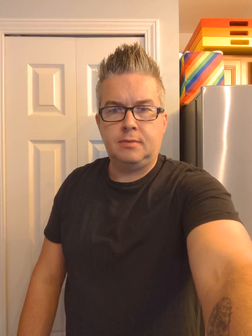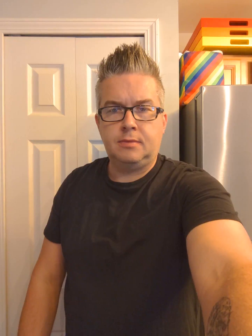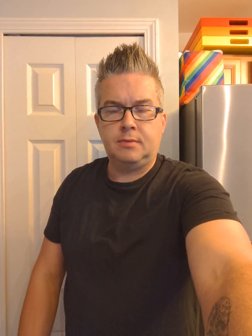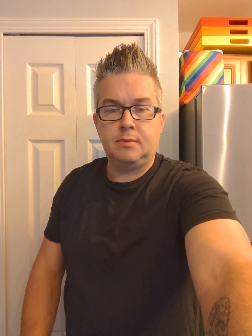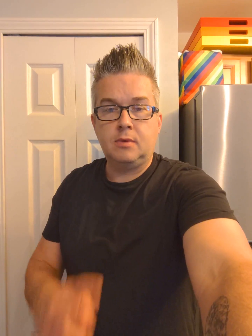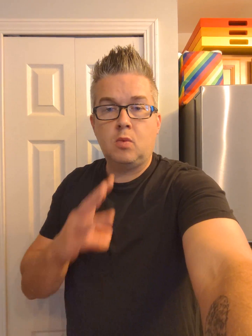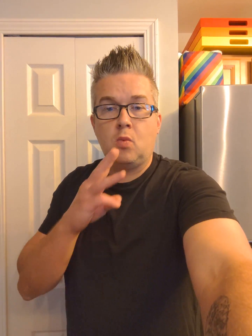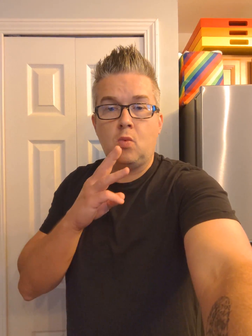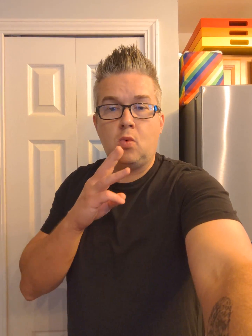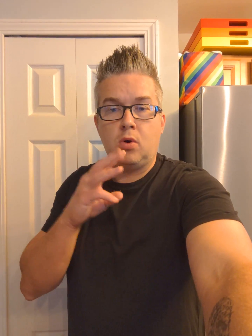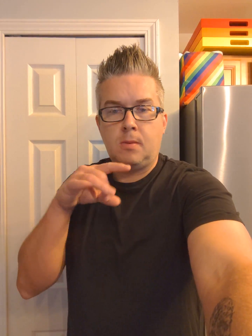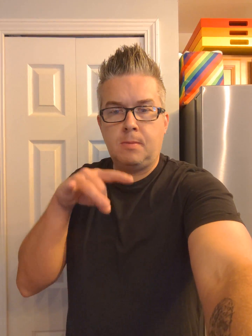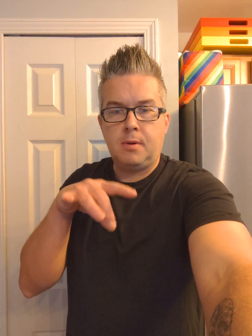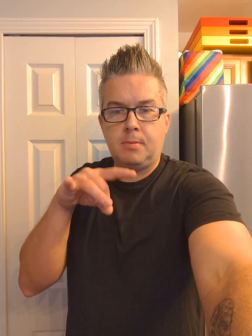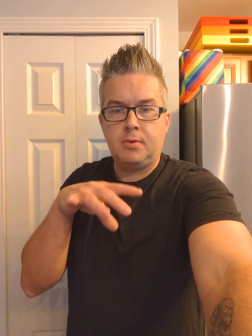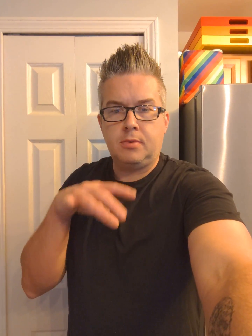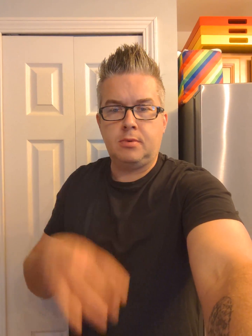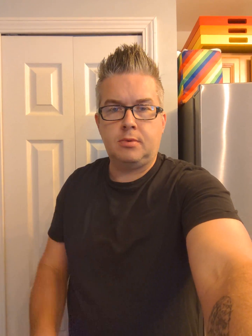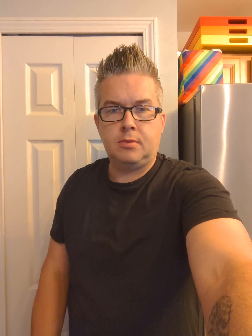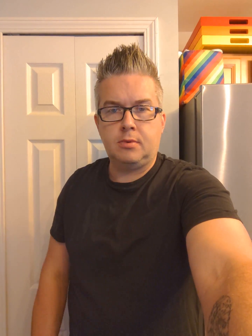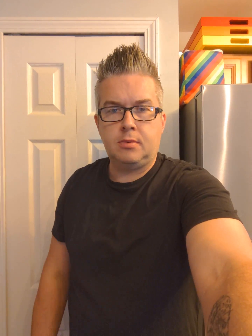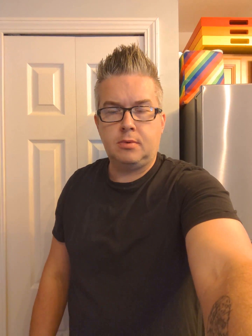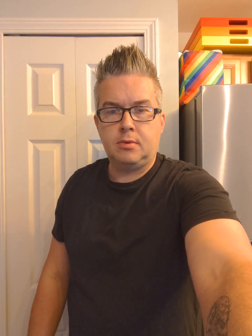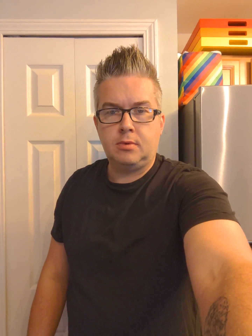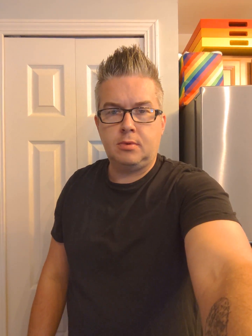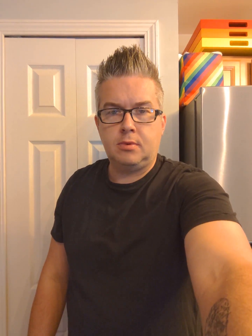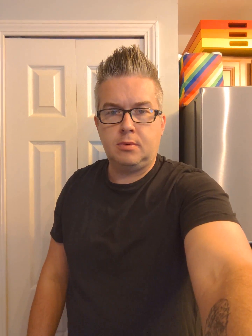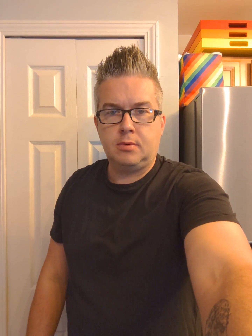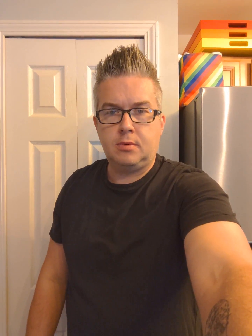melon